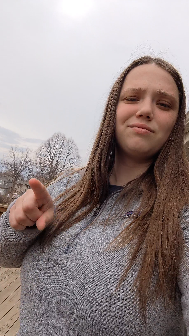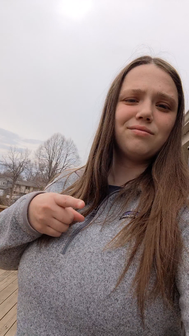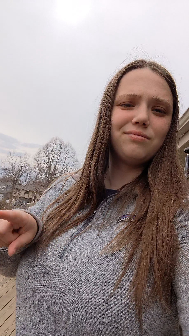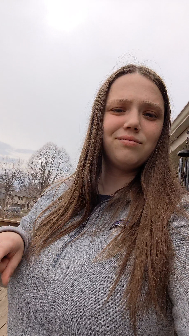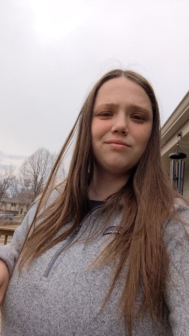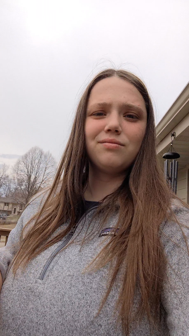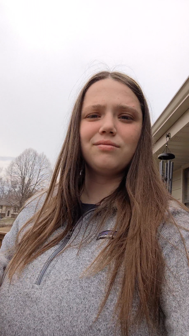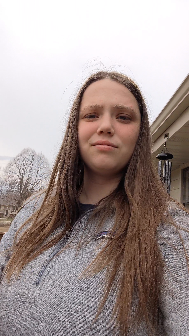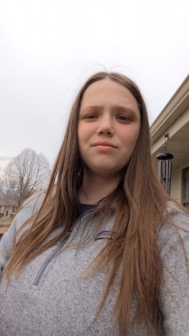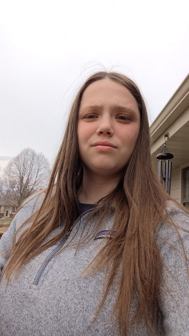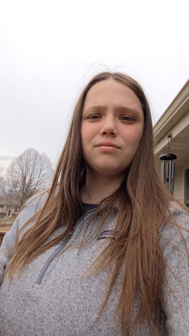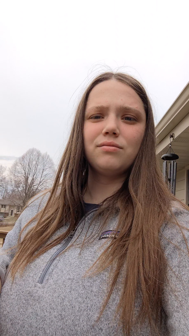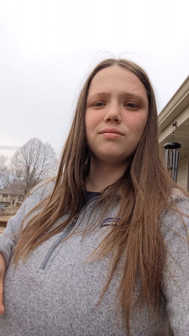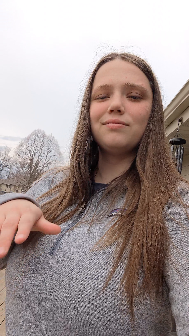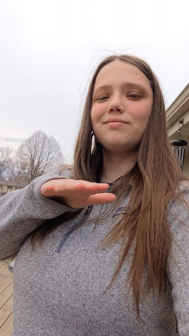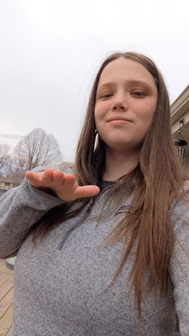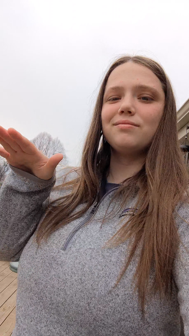nice